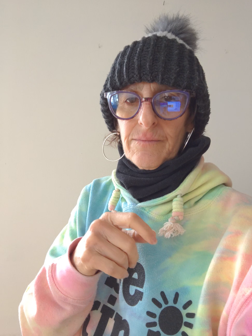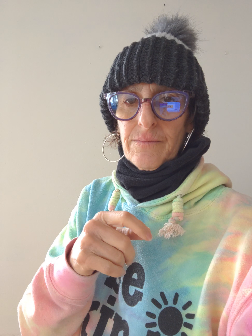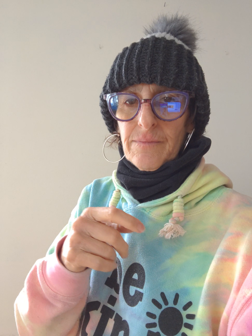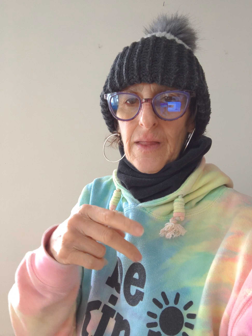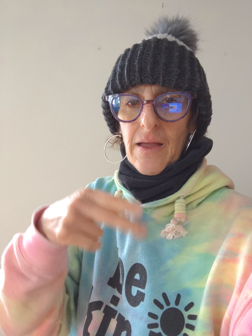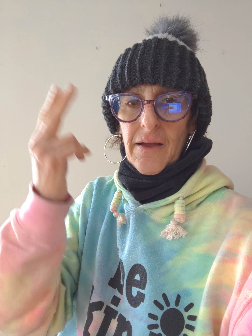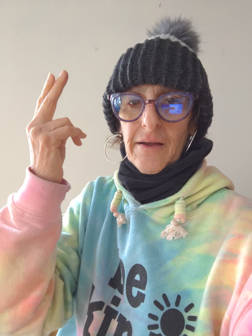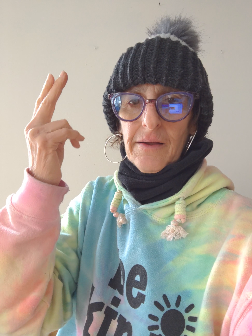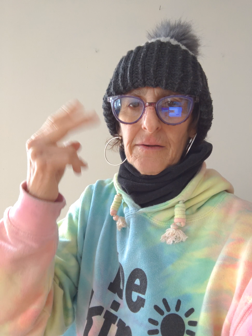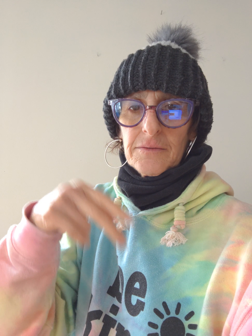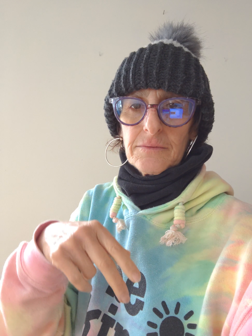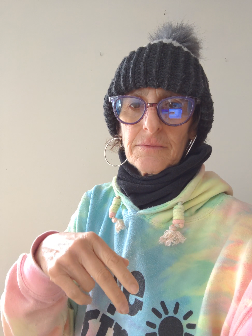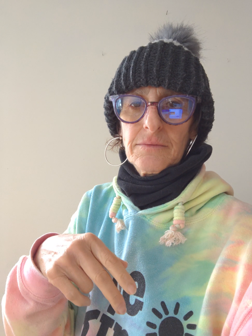high